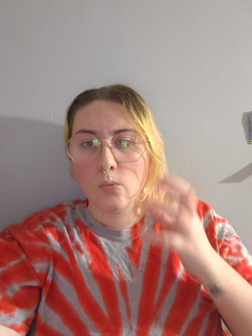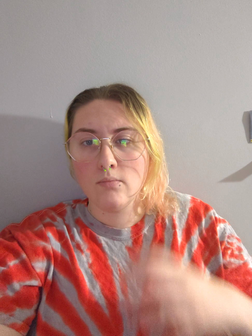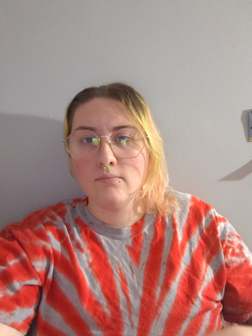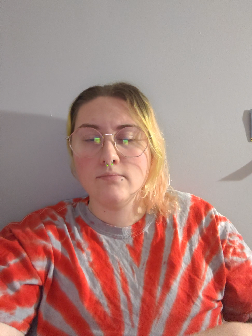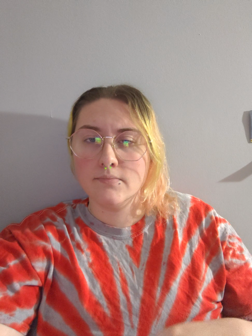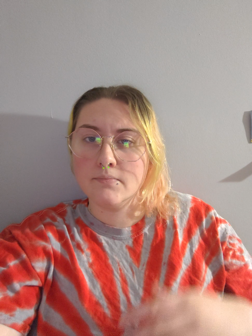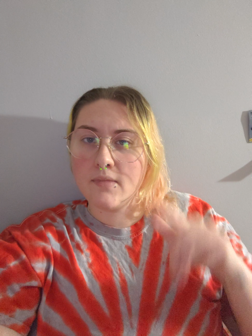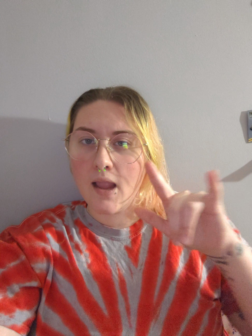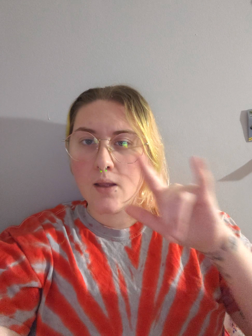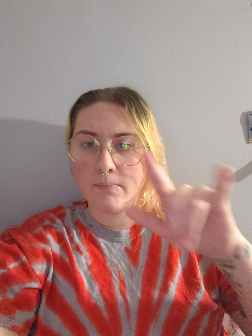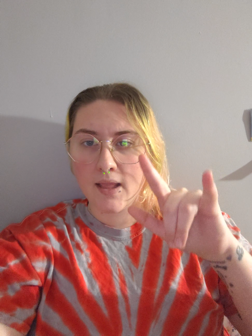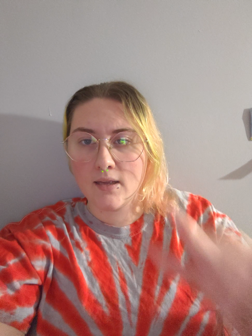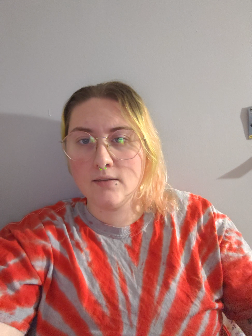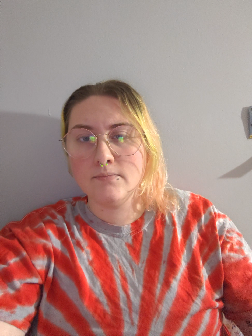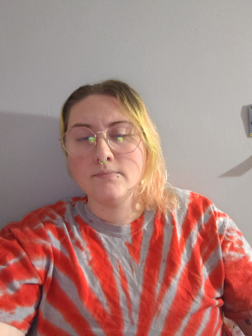airplane